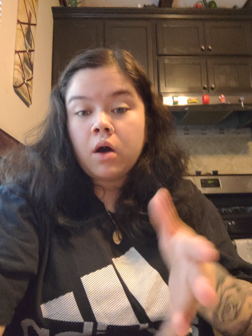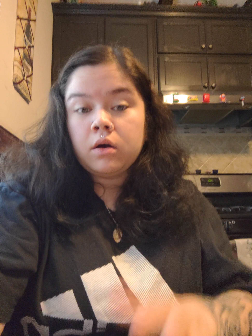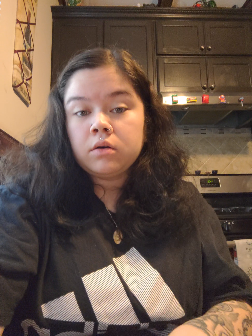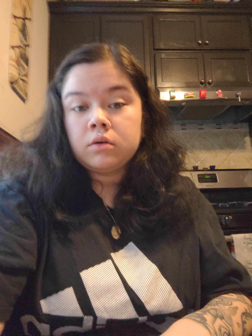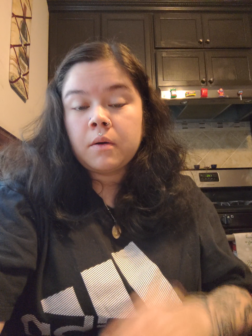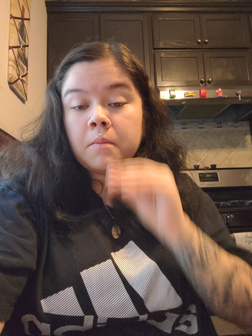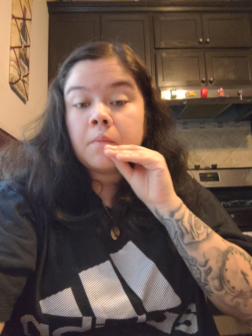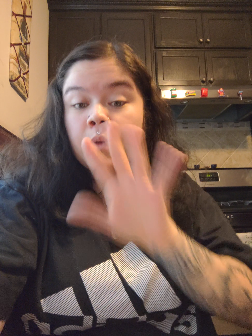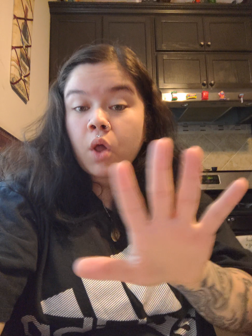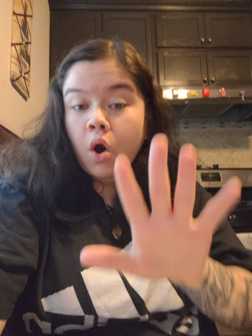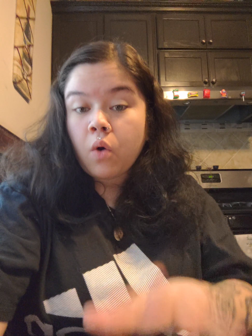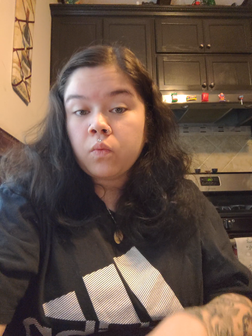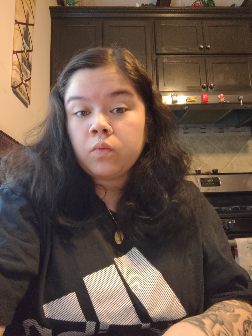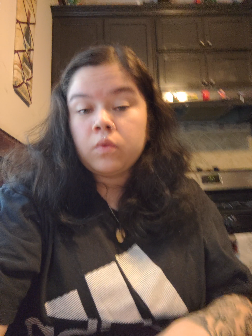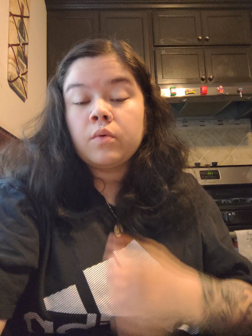blow